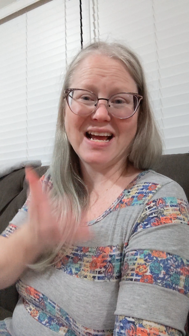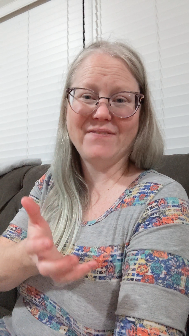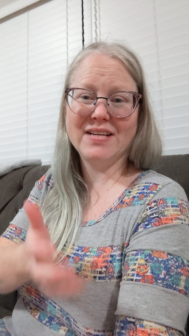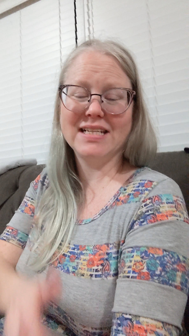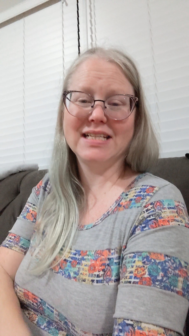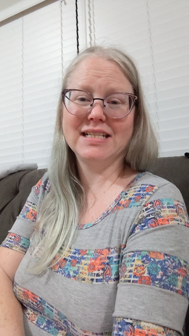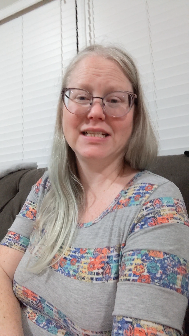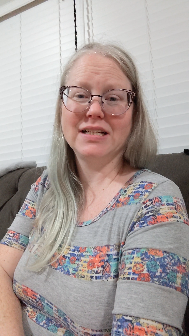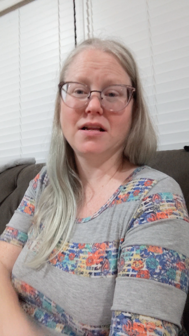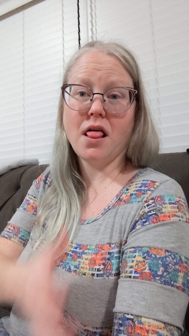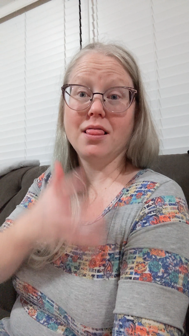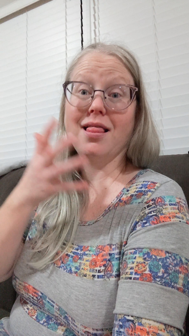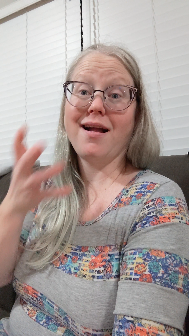a lot